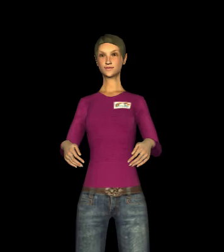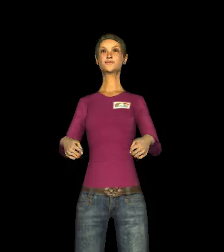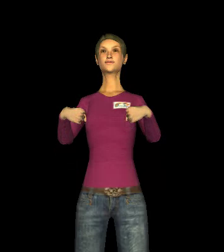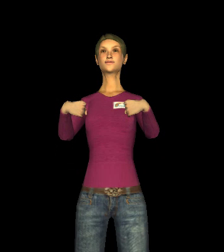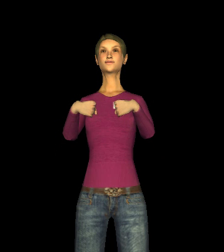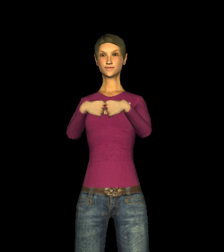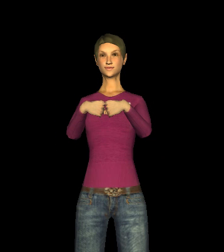حادث